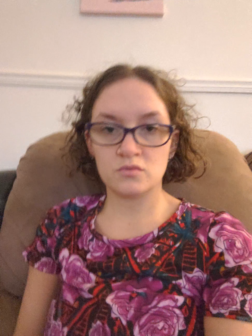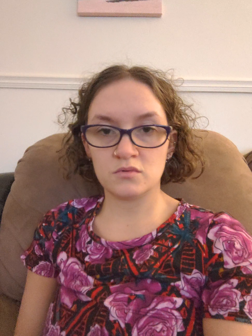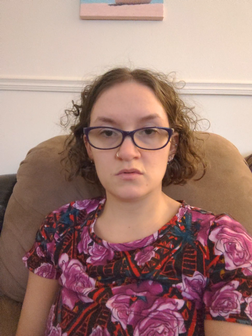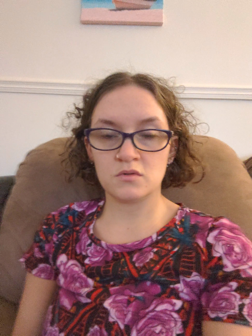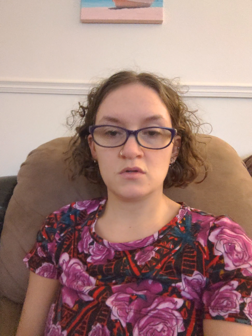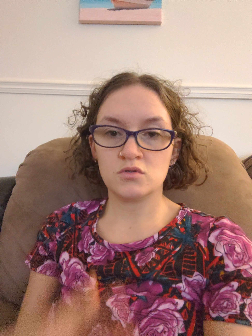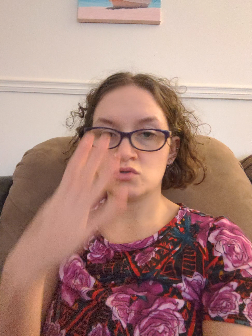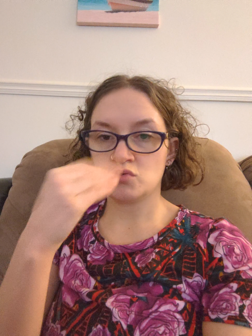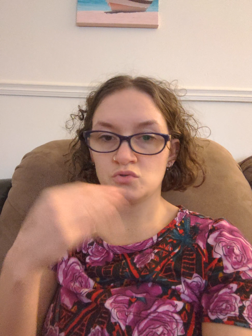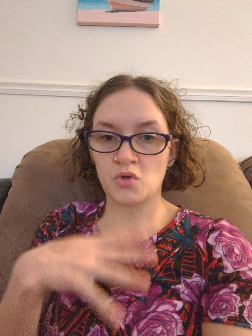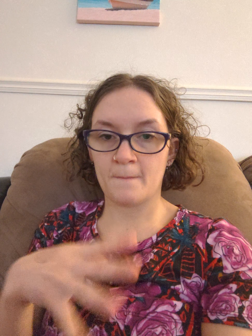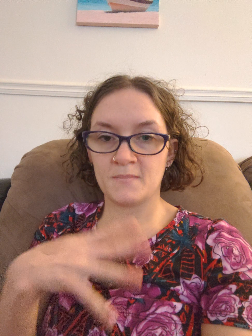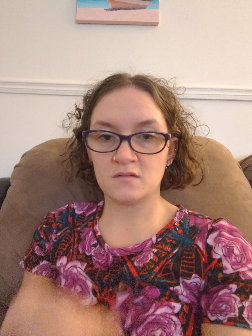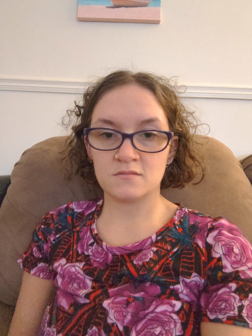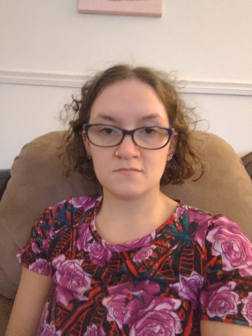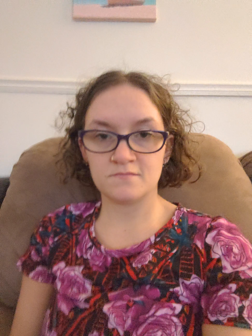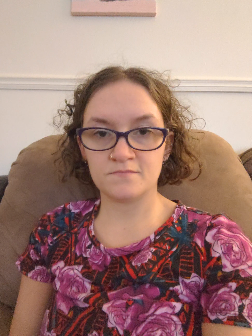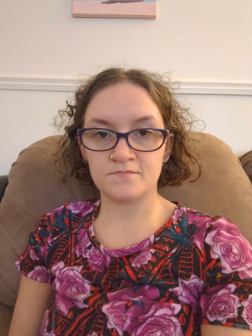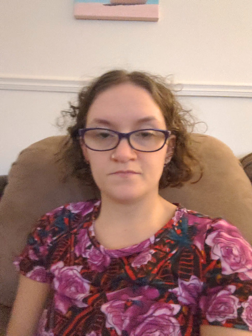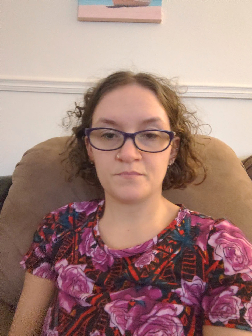pajamas